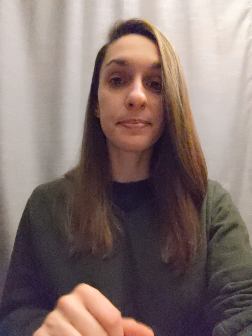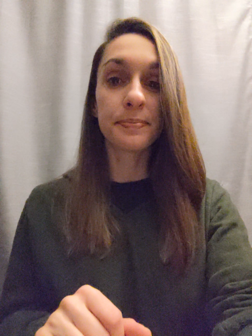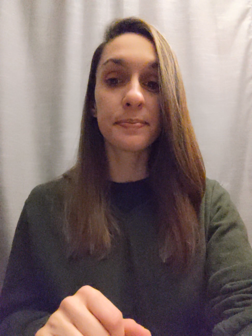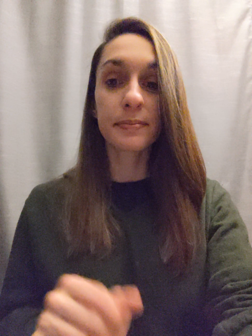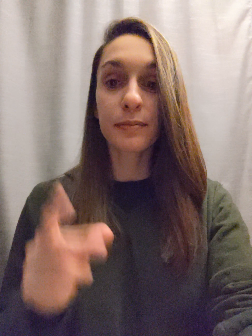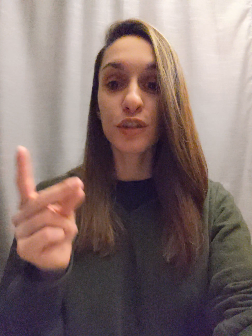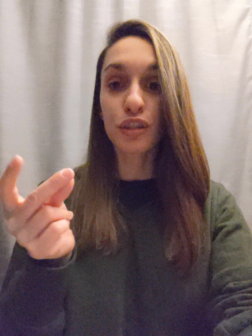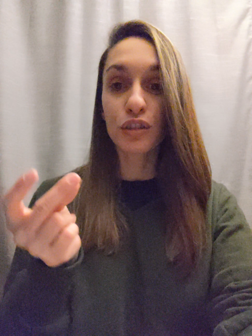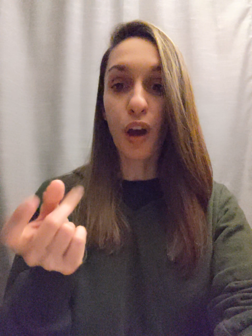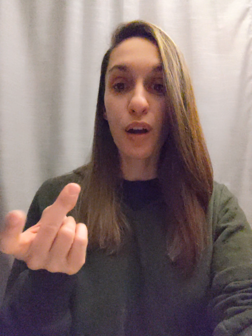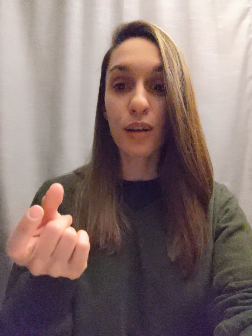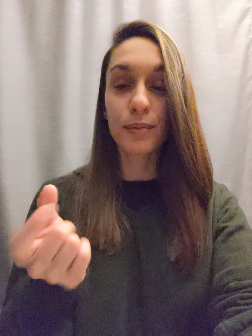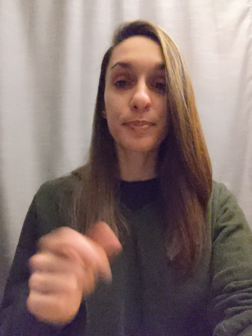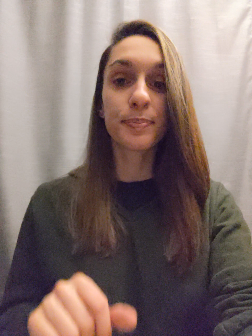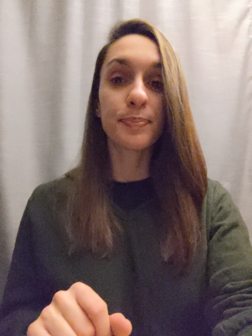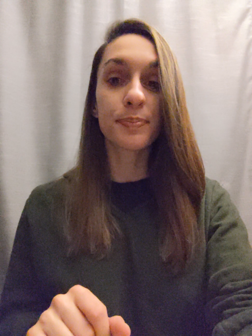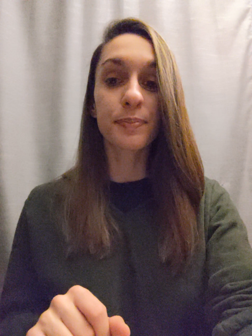dog